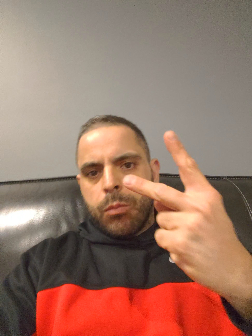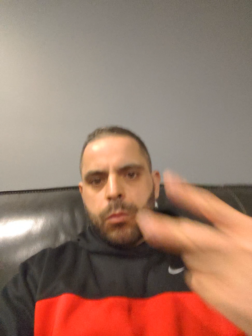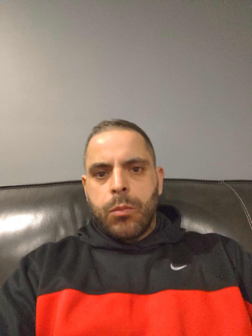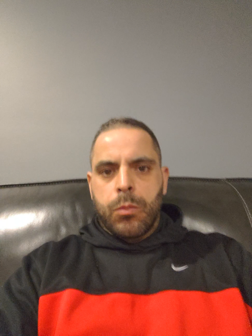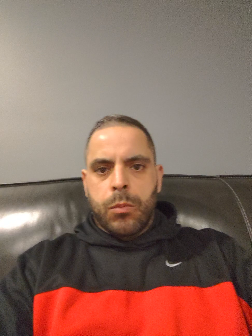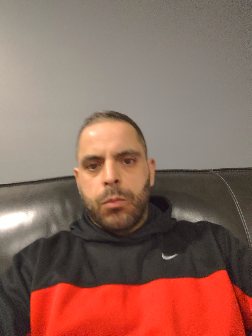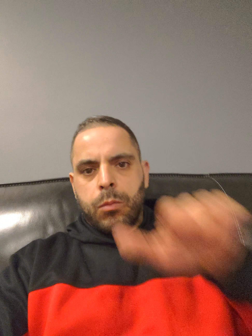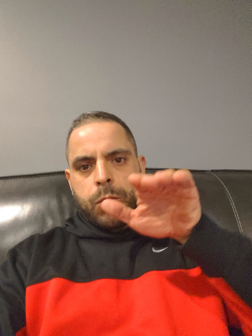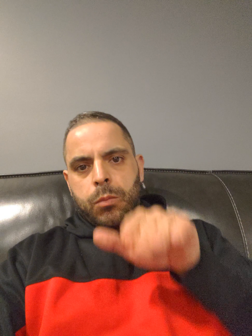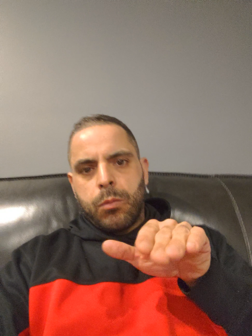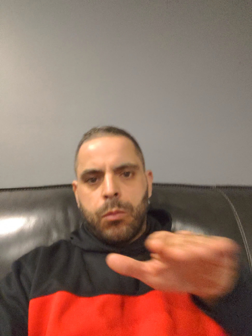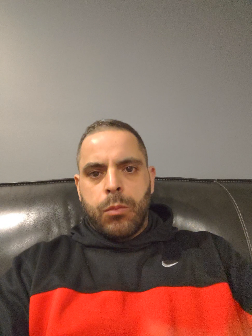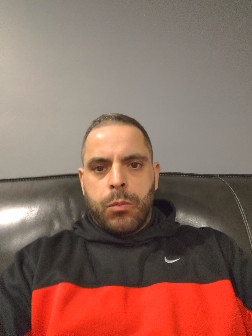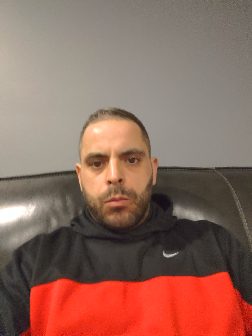child